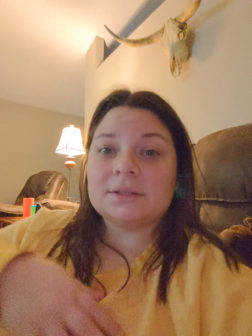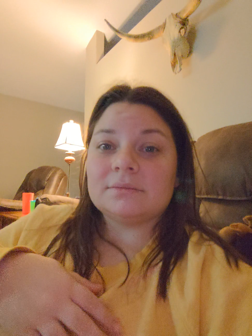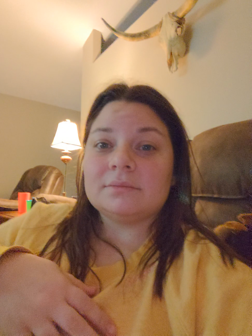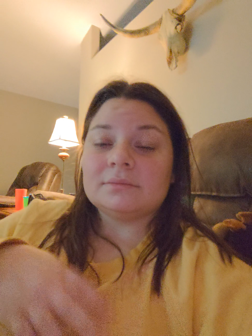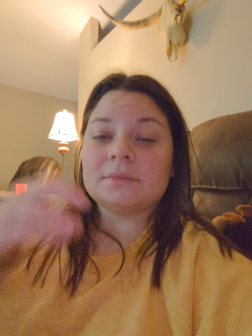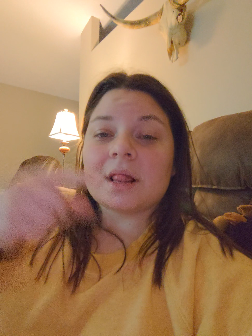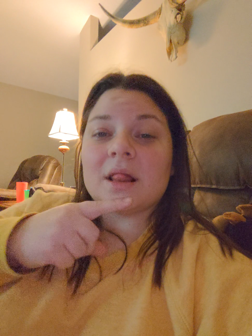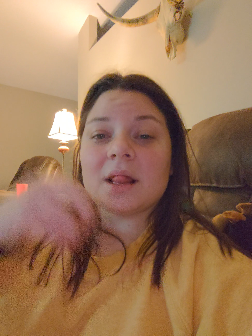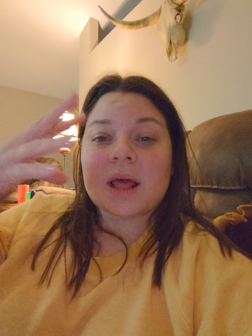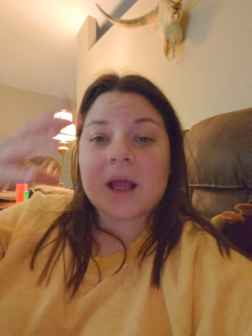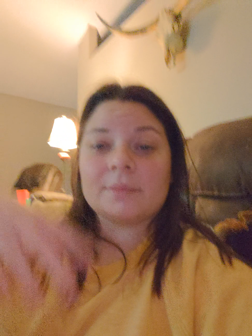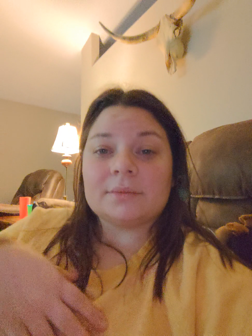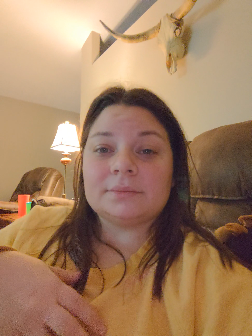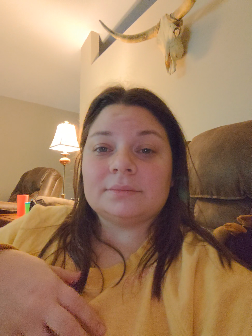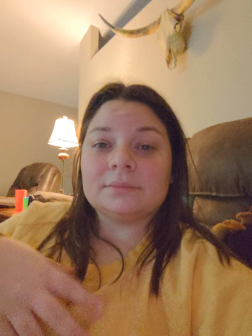lamp